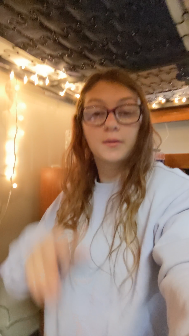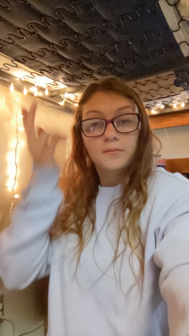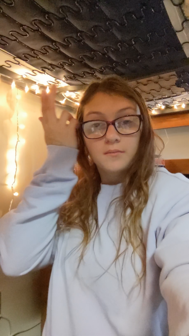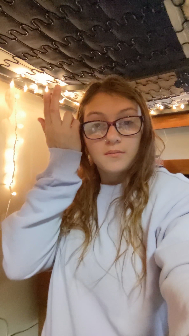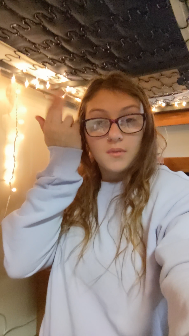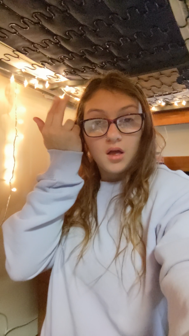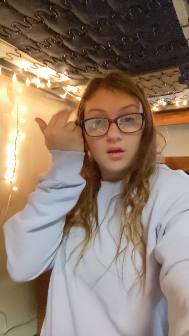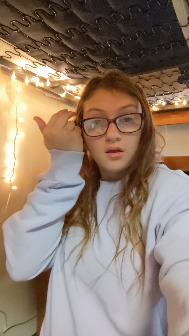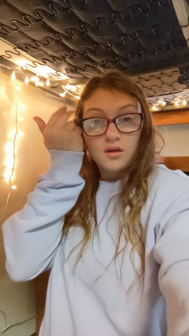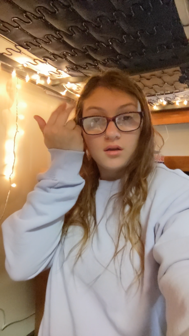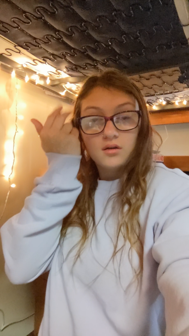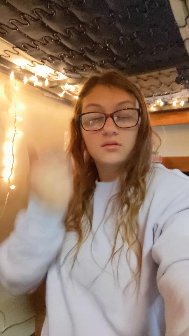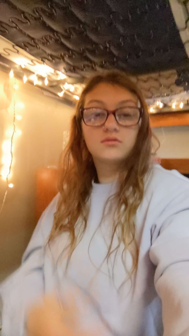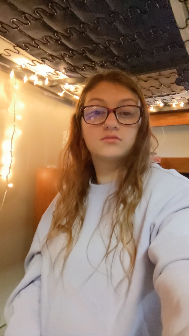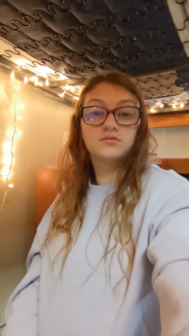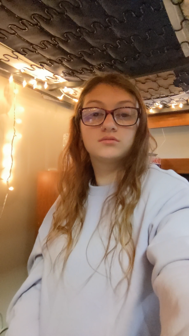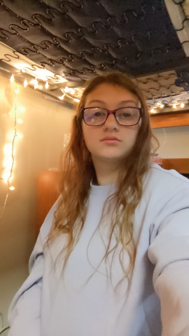bunny